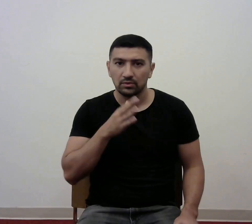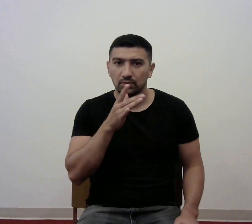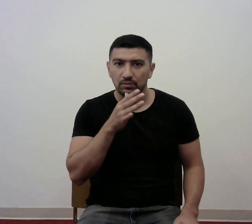vaxt